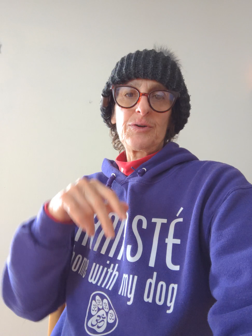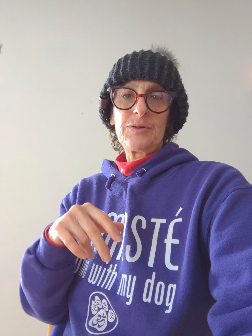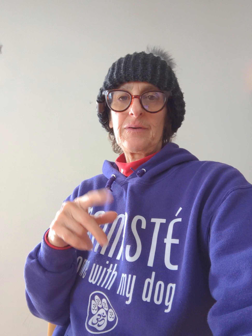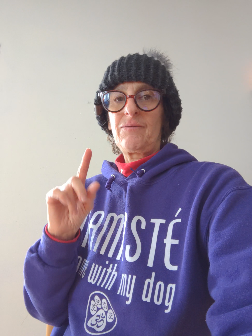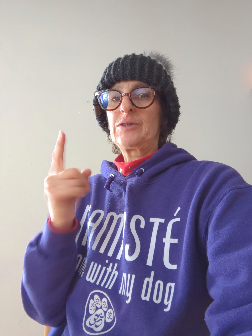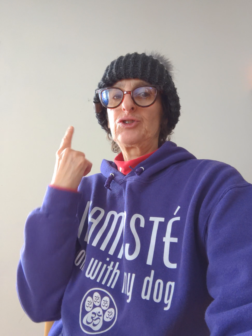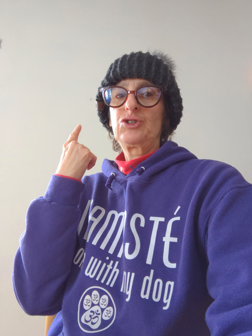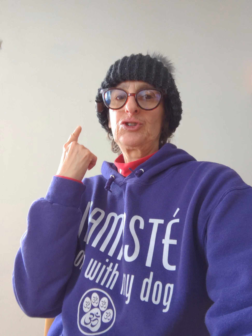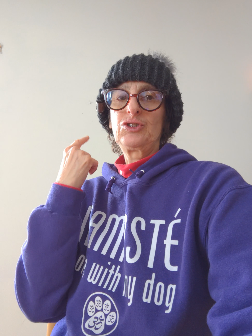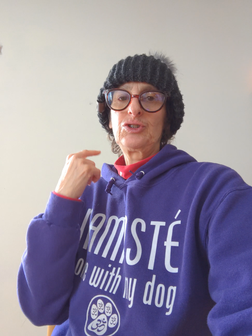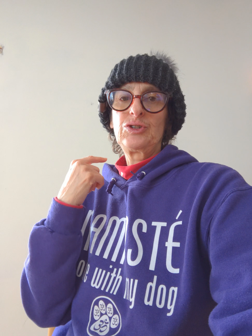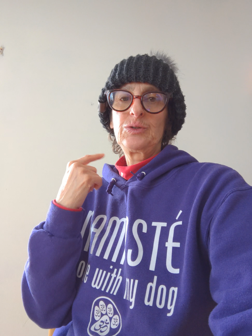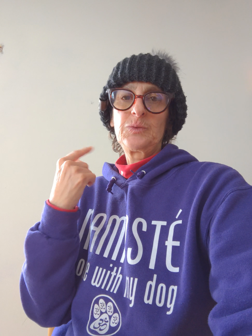first